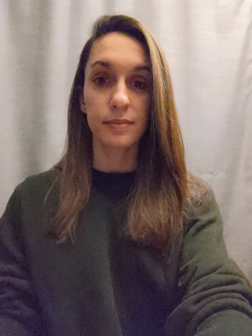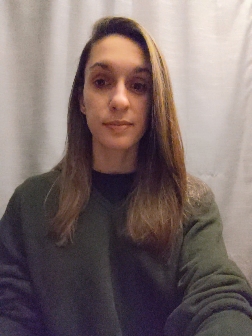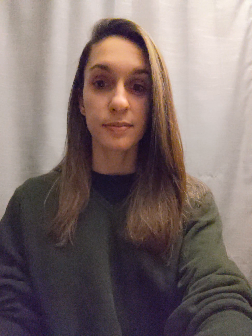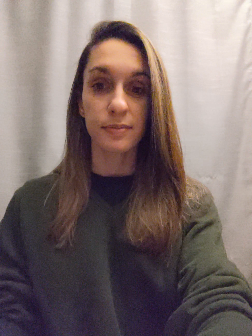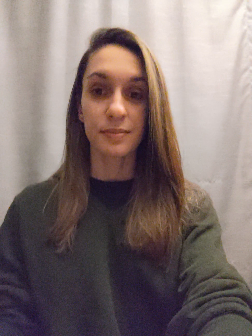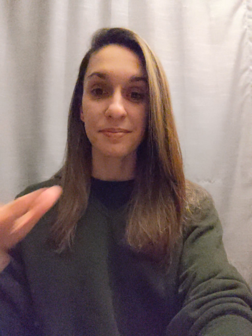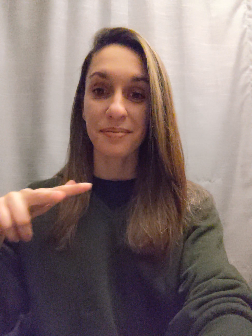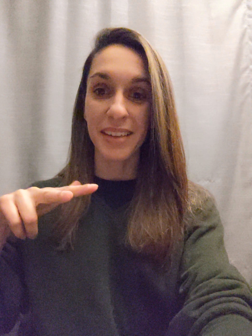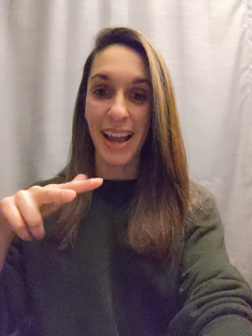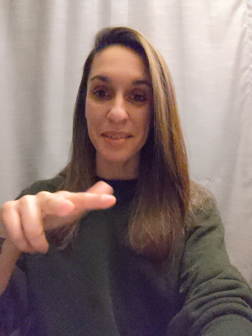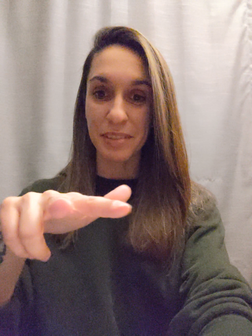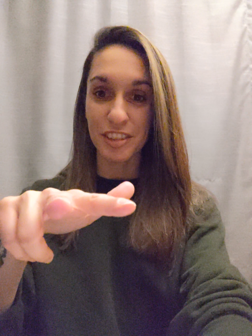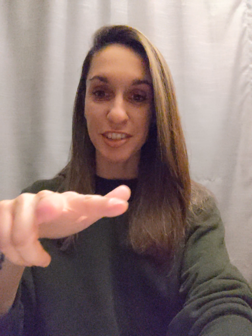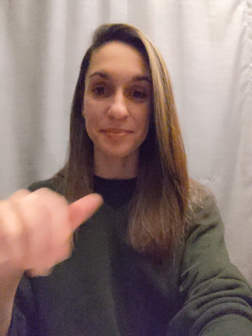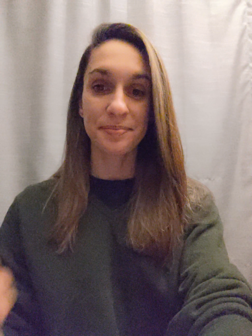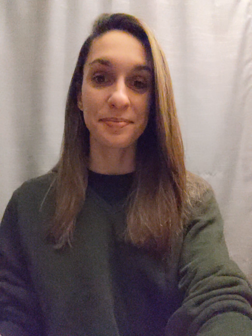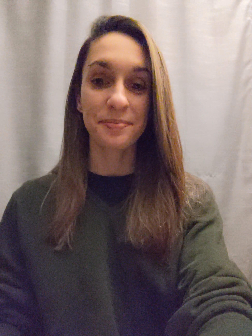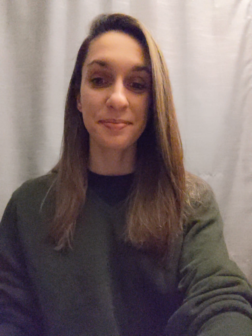helicopter